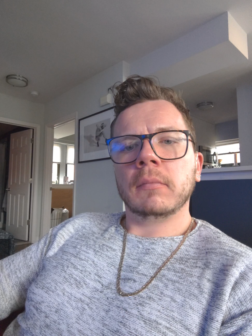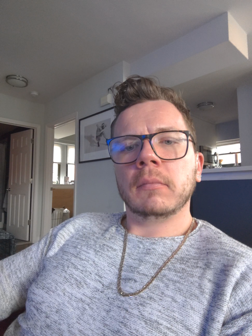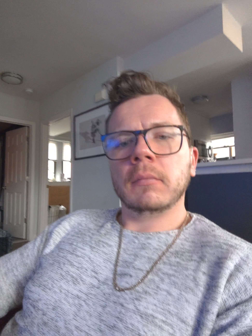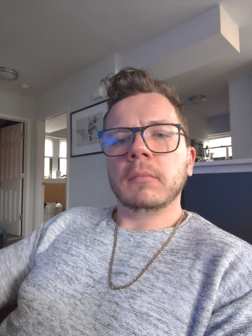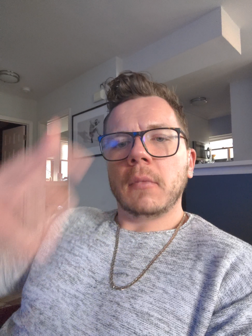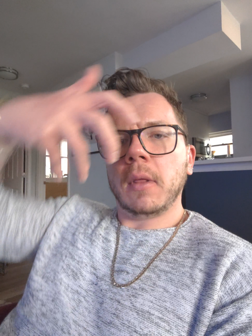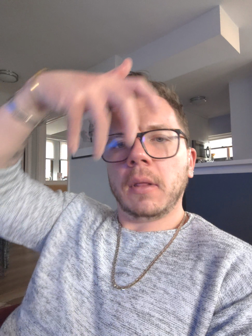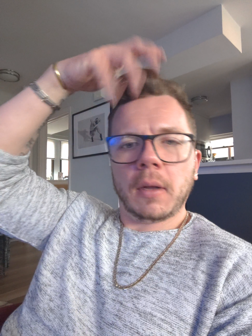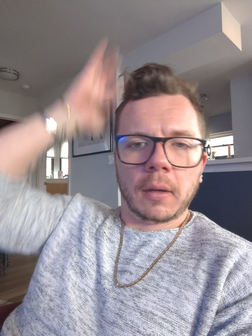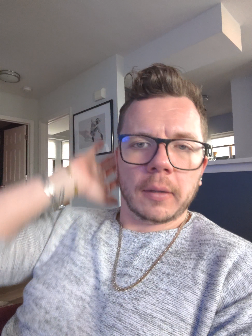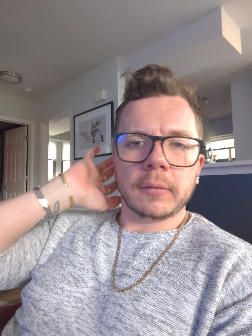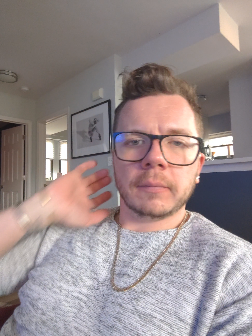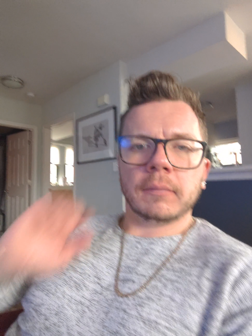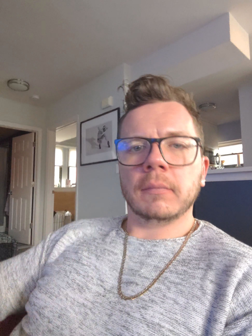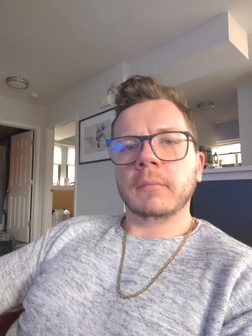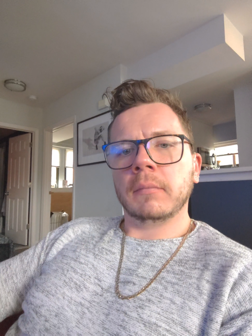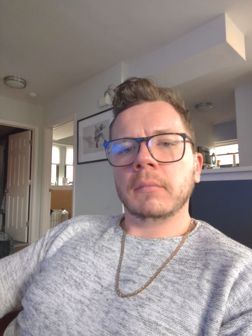lion